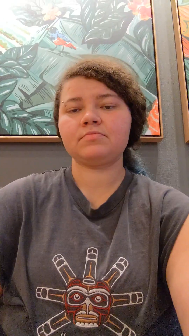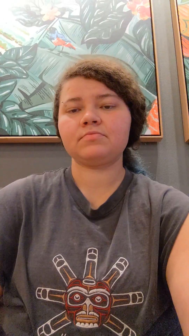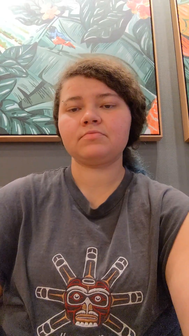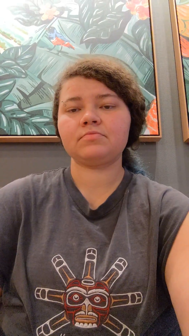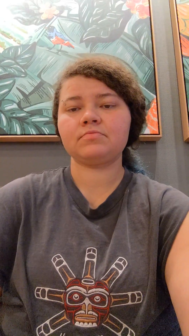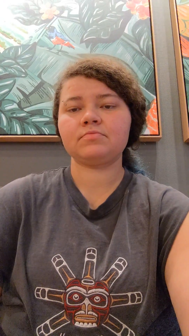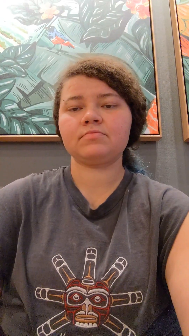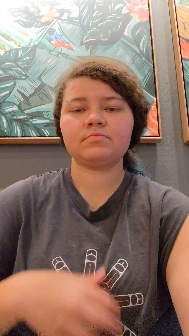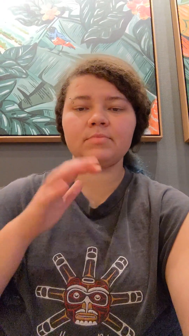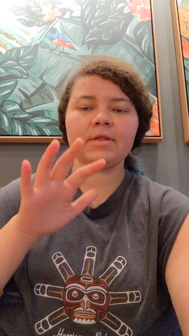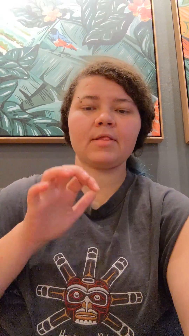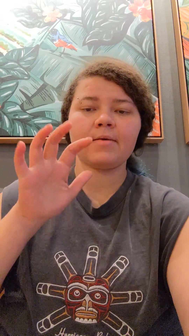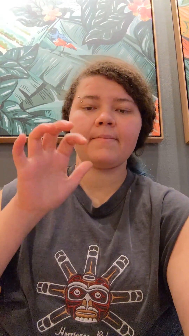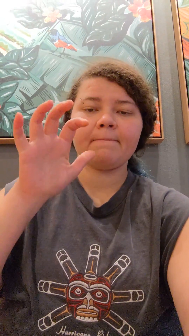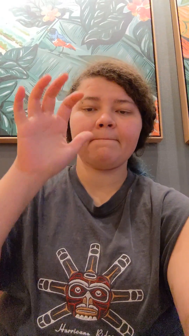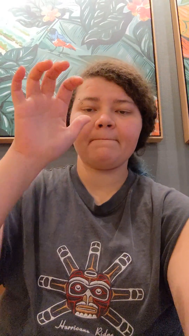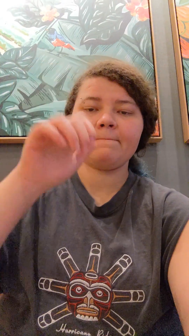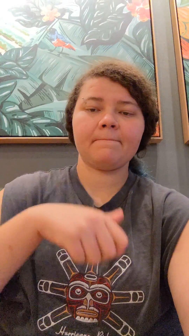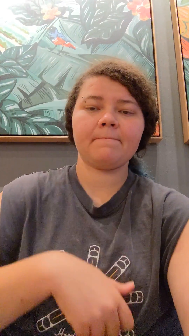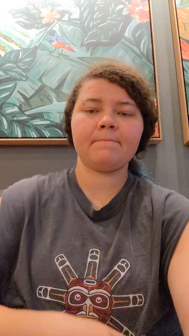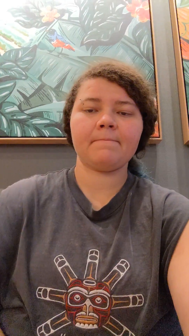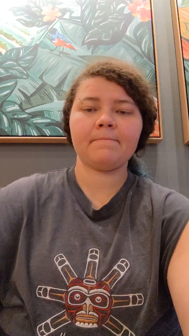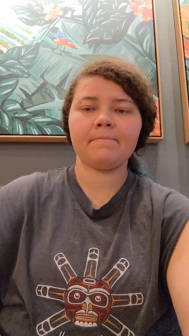climb